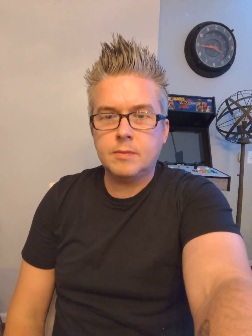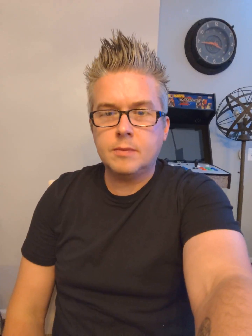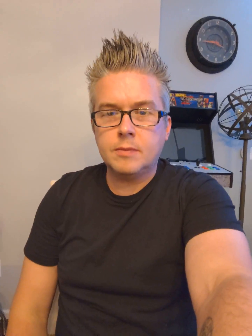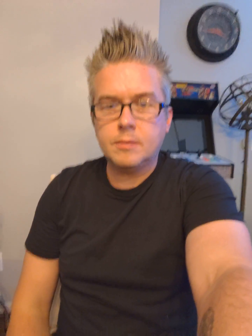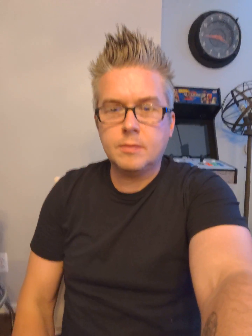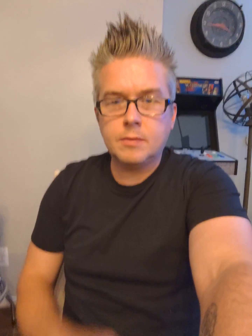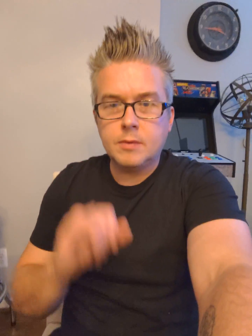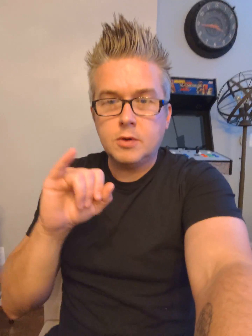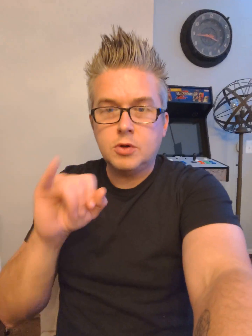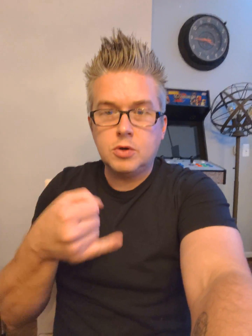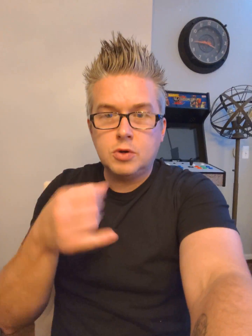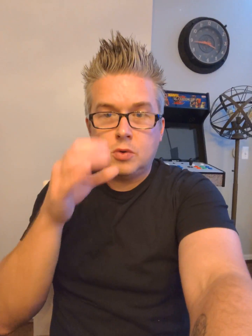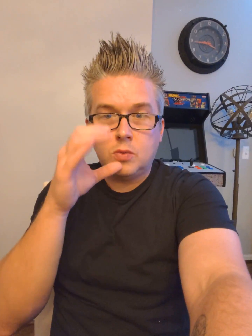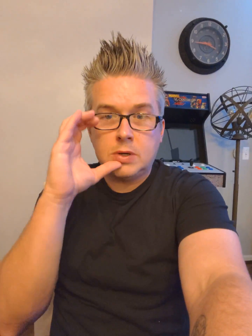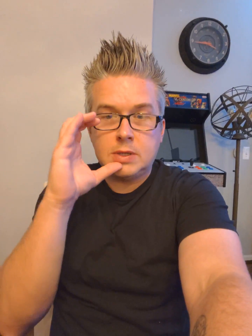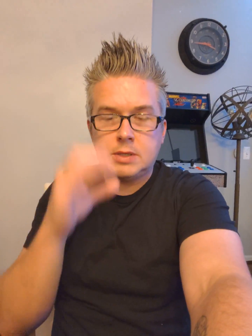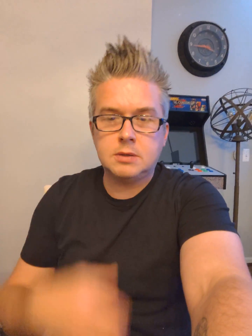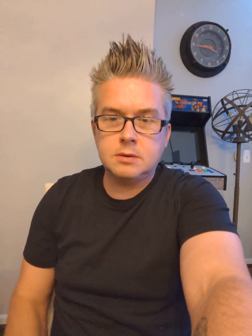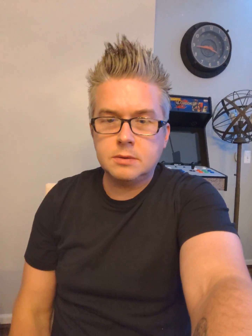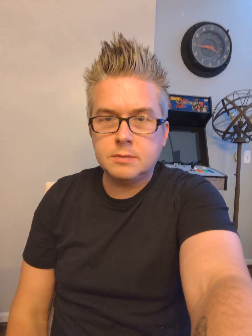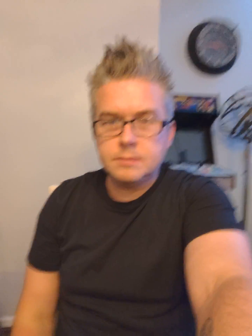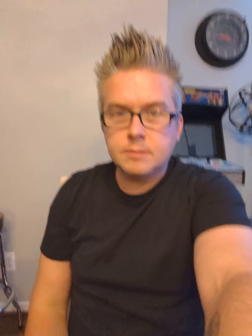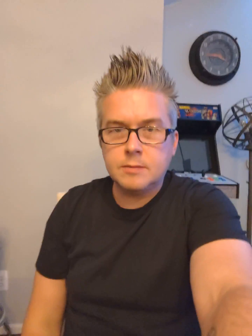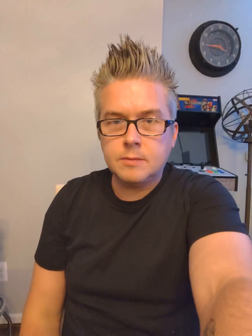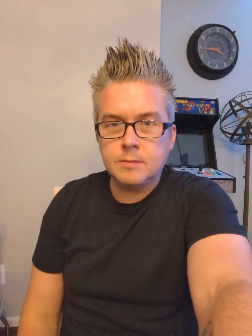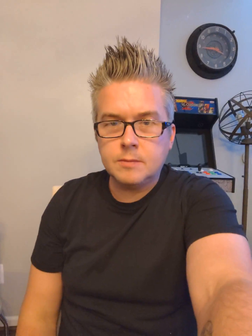juice